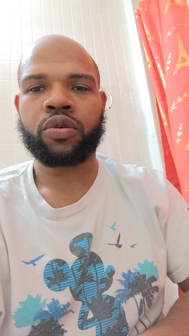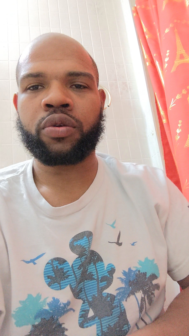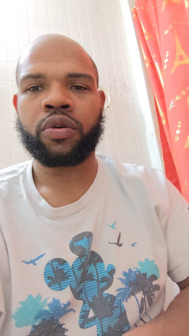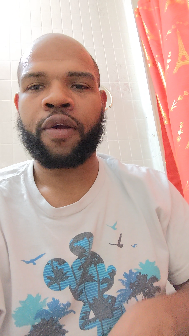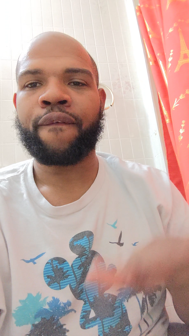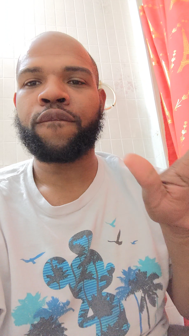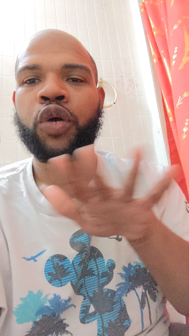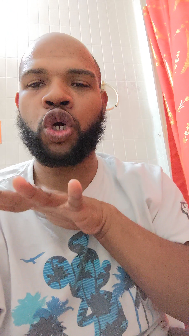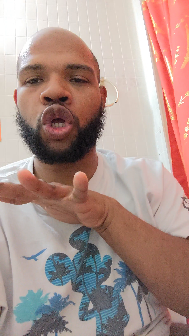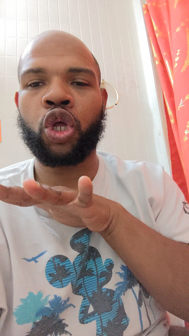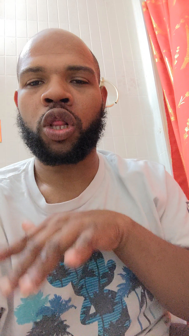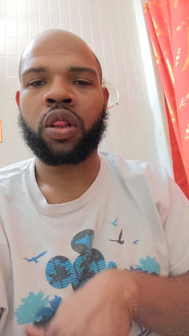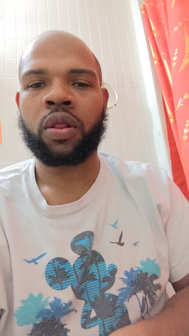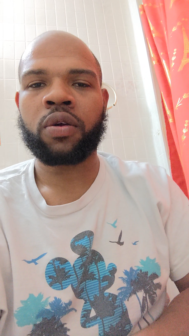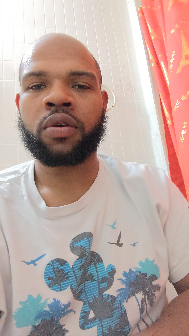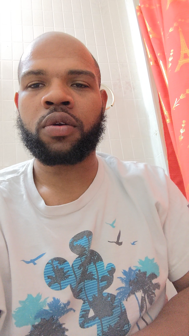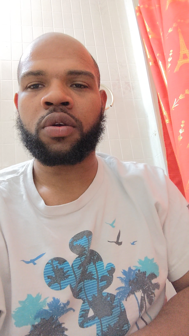full